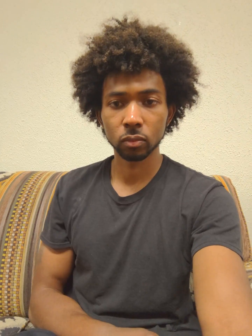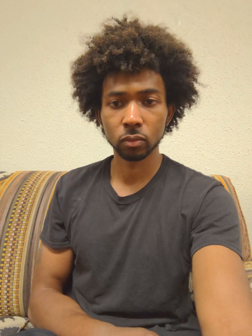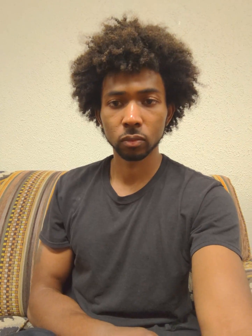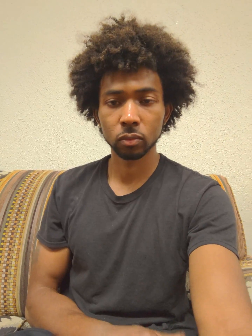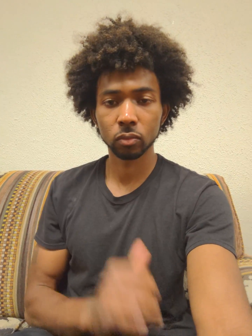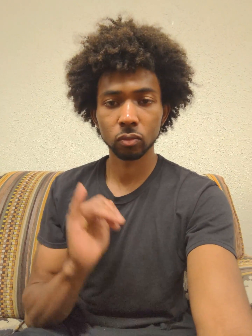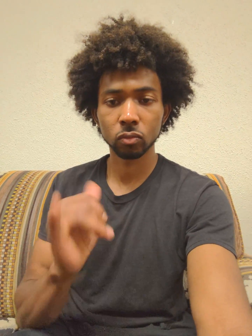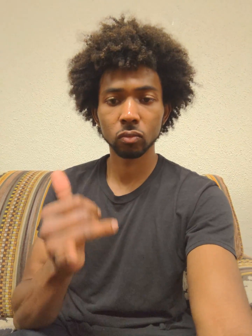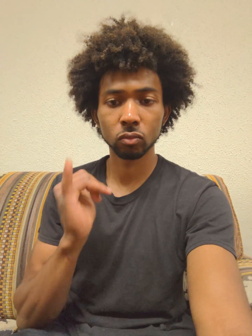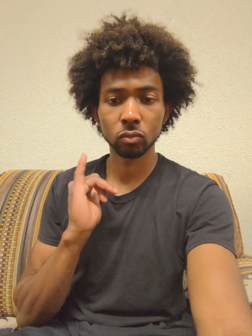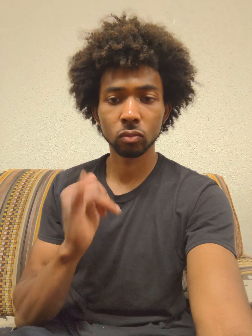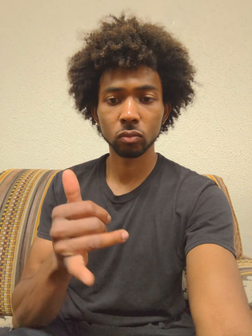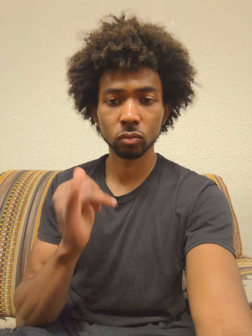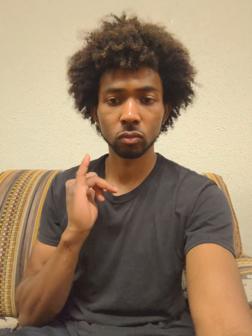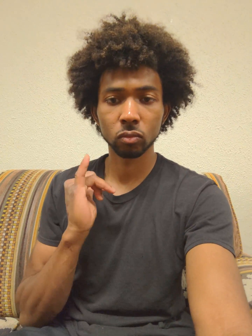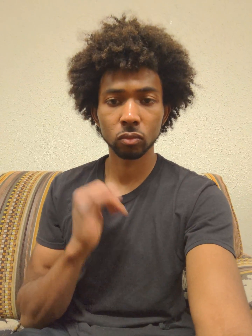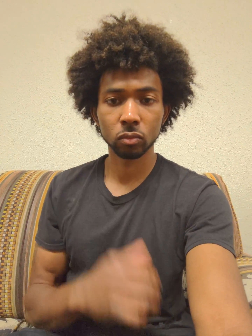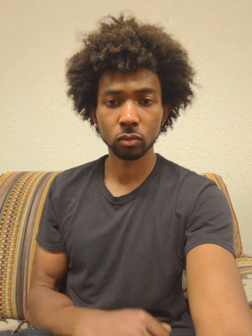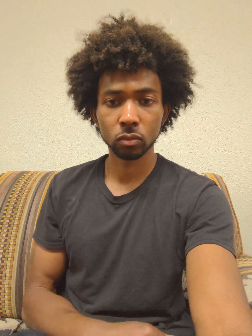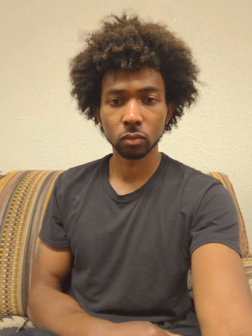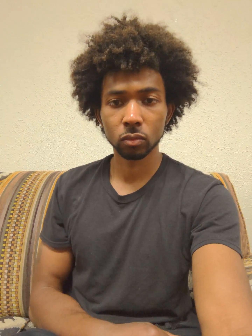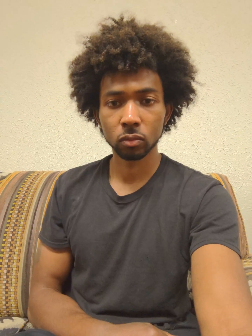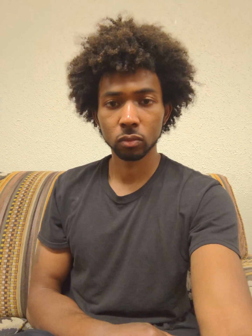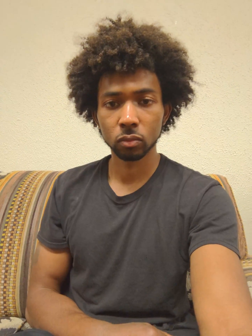rocking chair